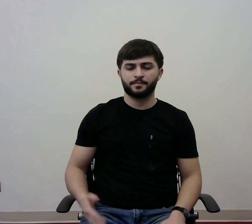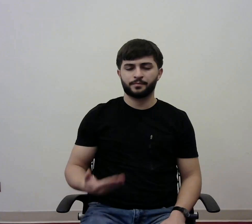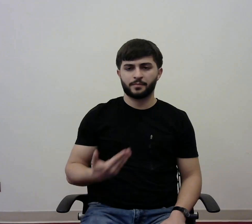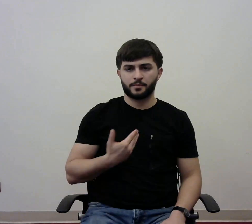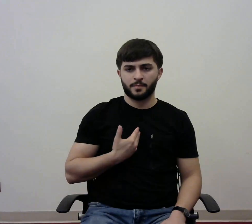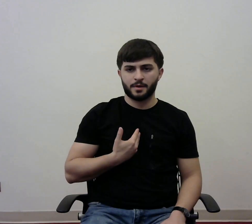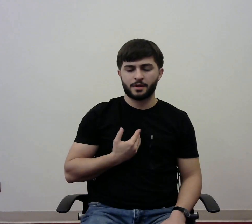mənim